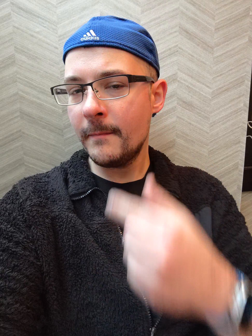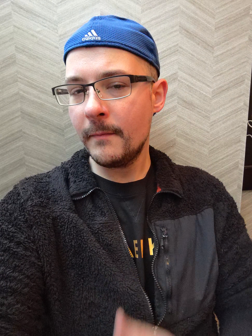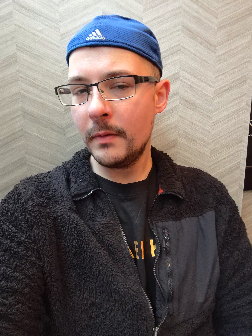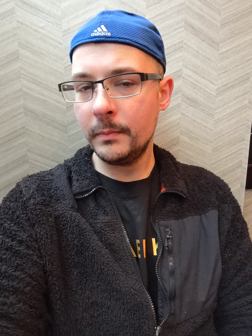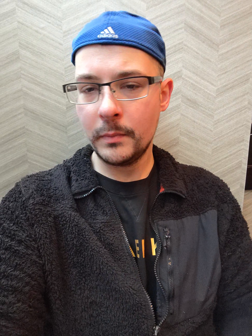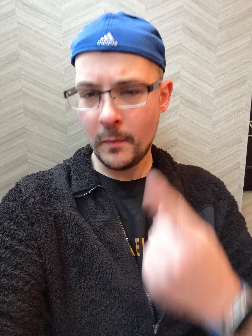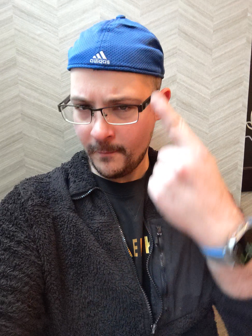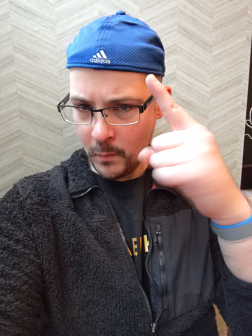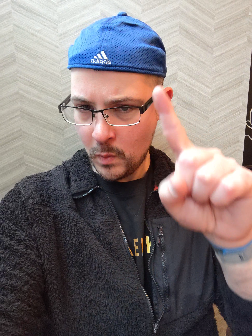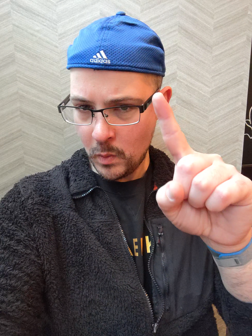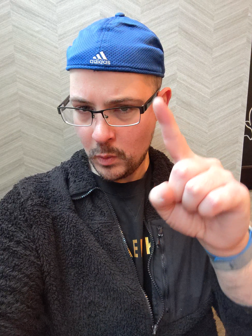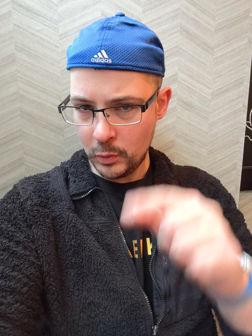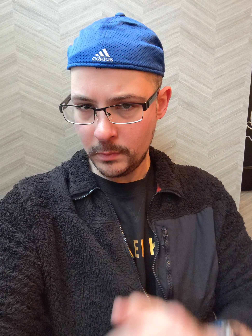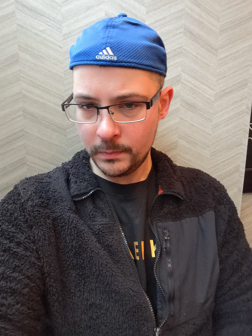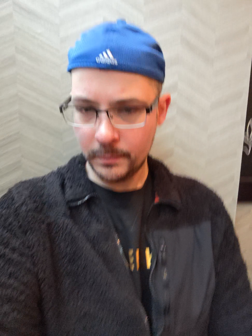for